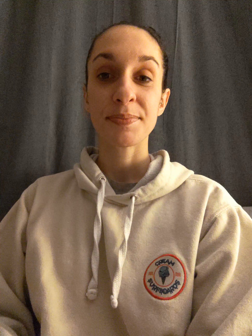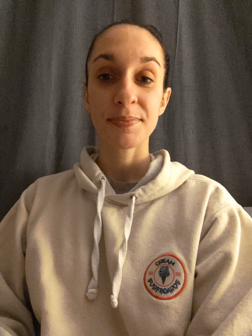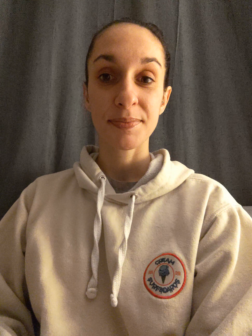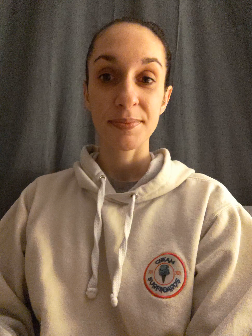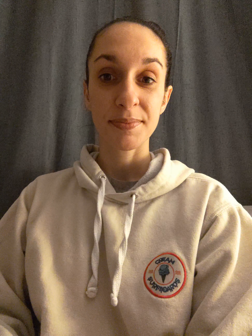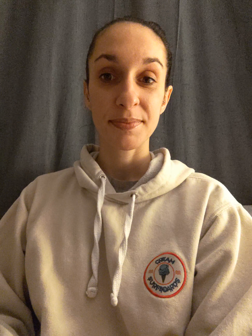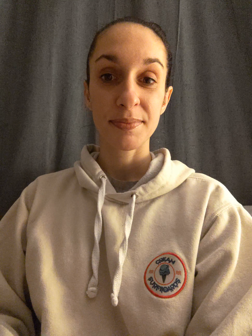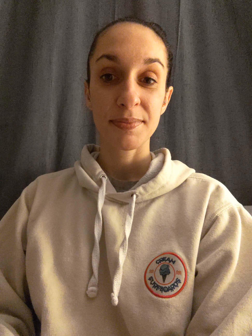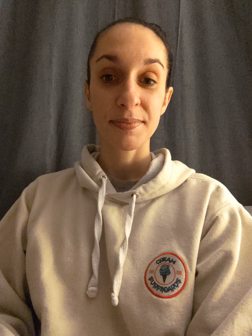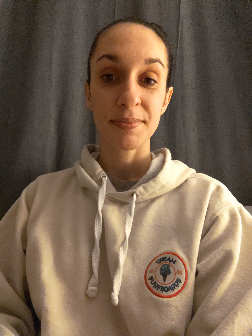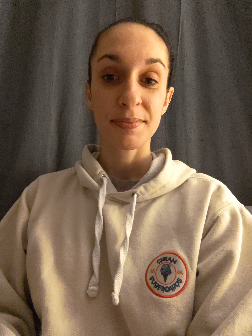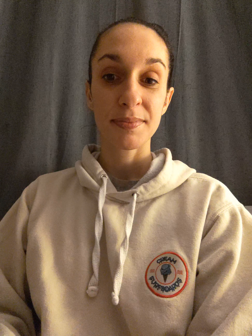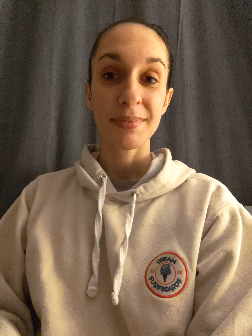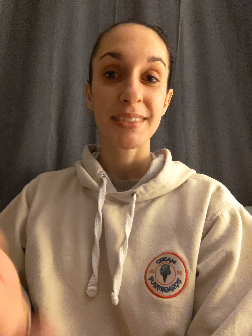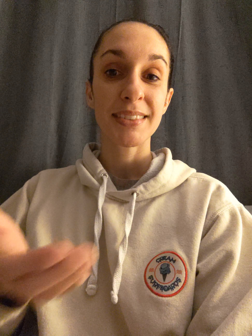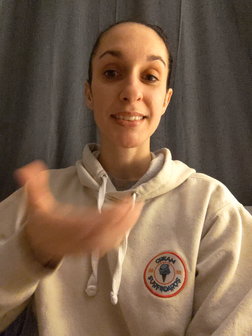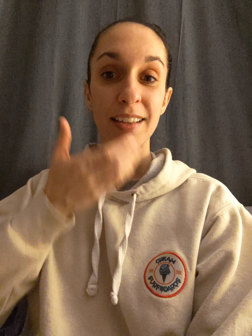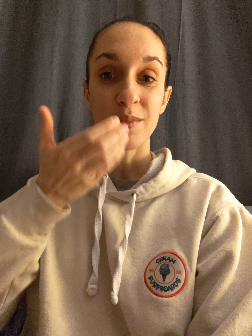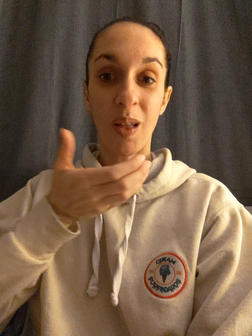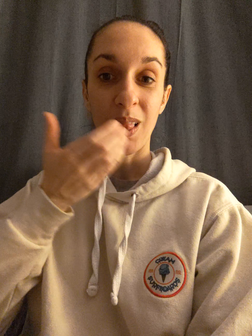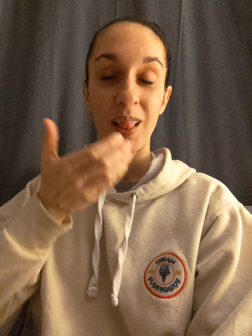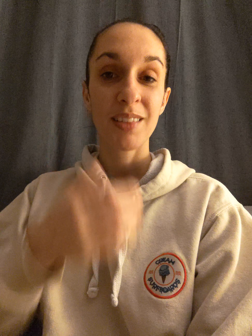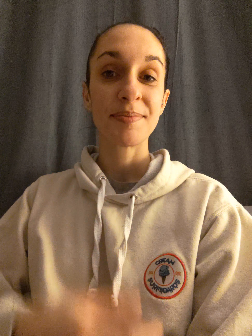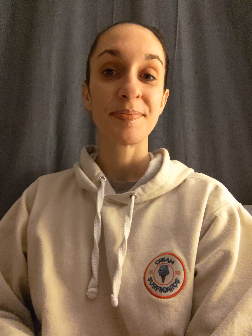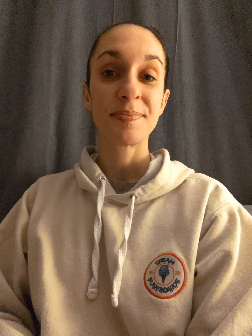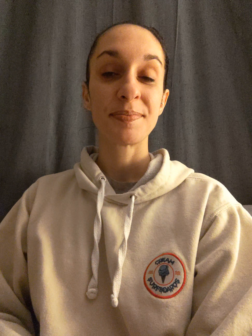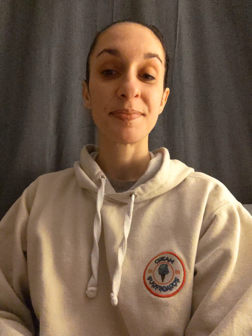cereal